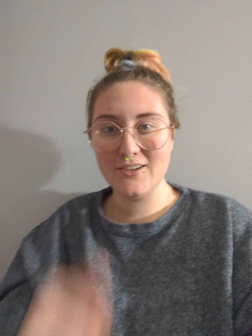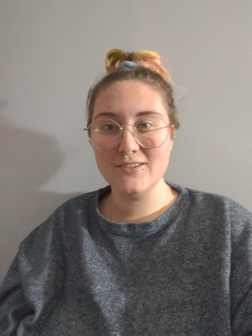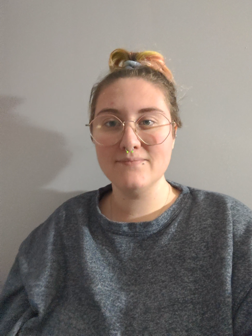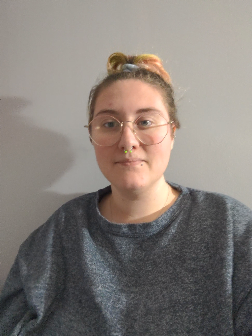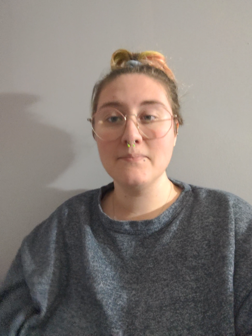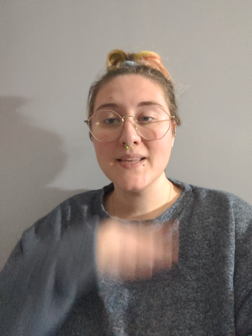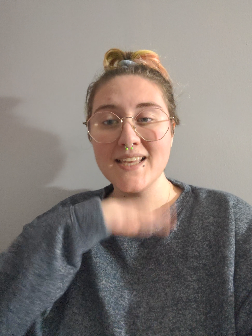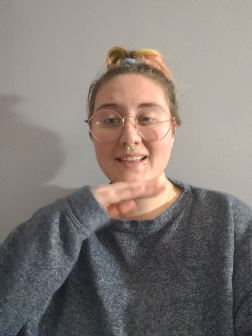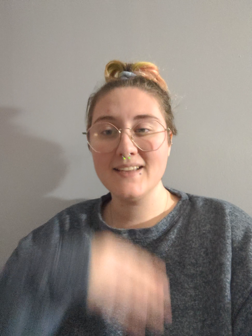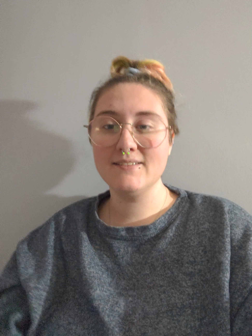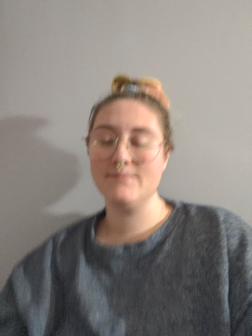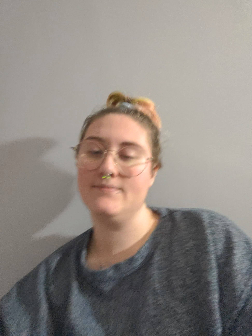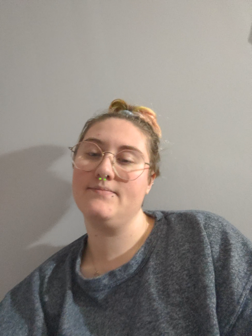pig